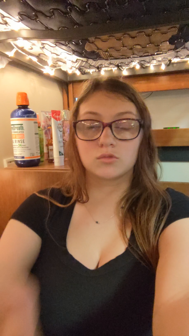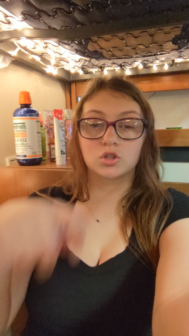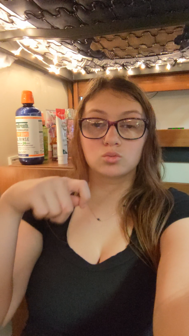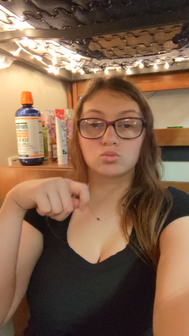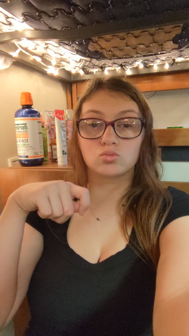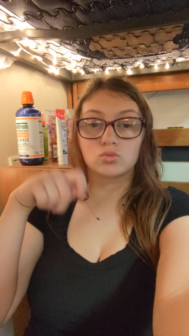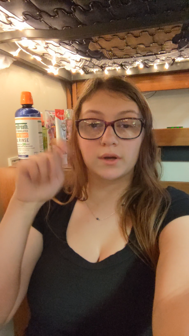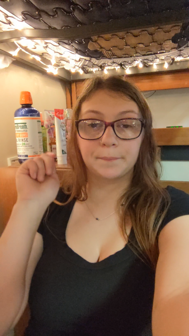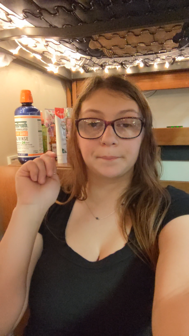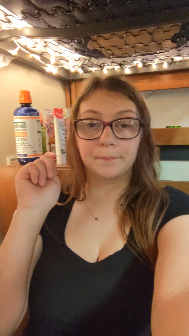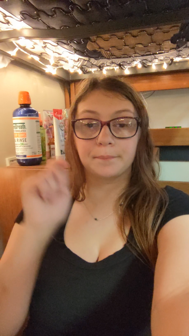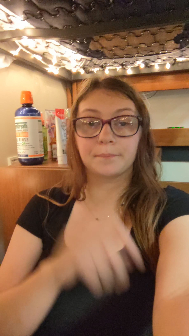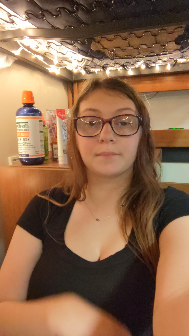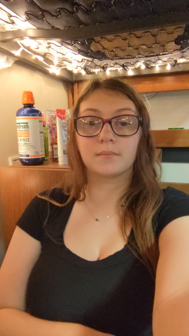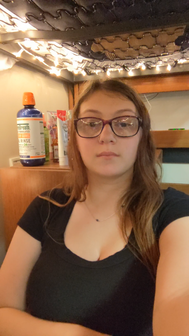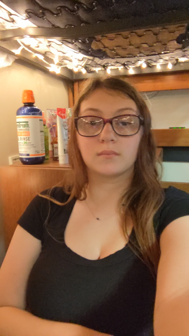rip